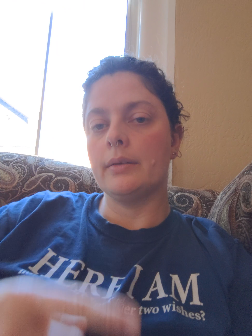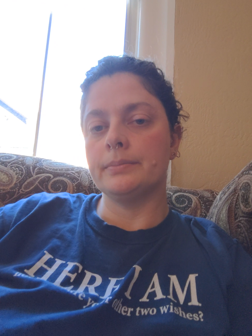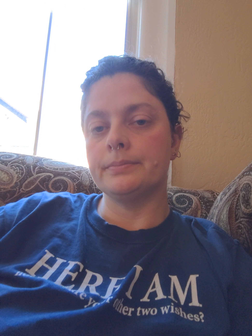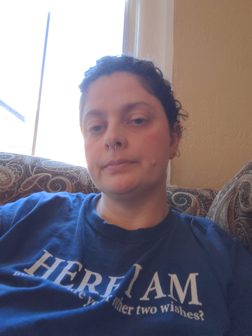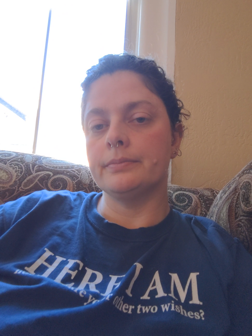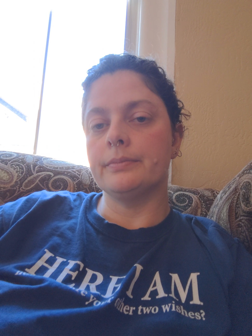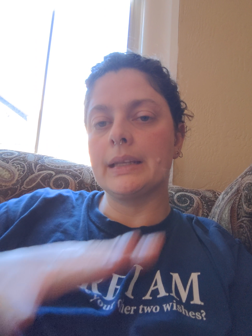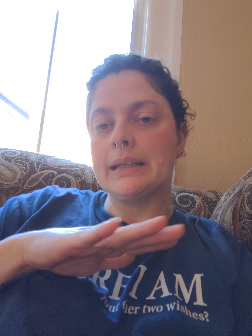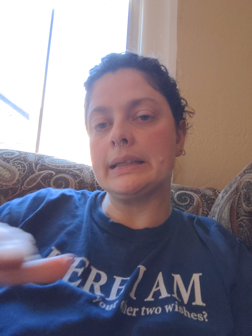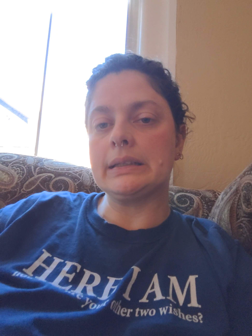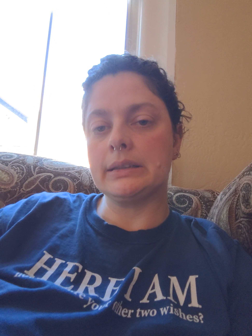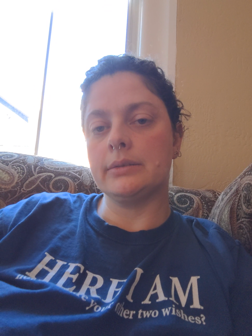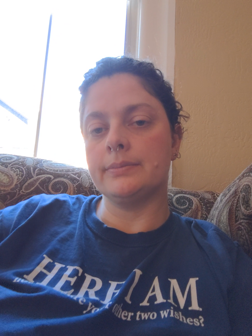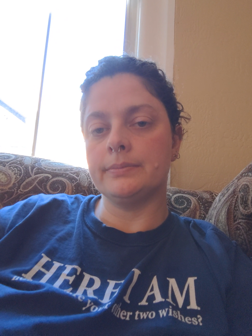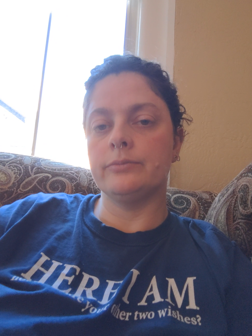clean